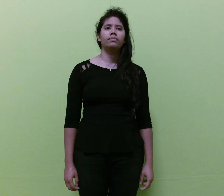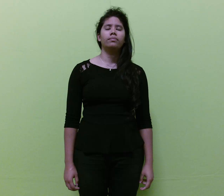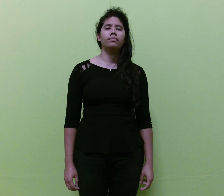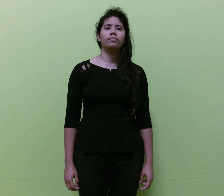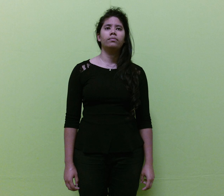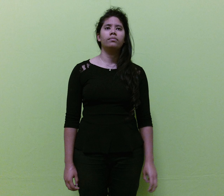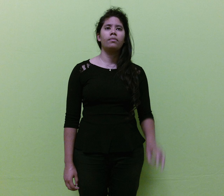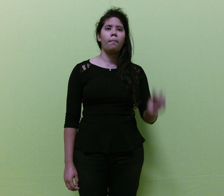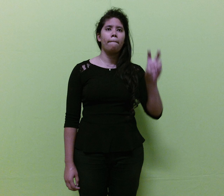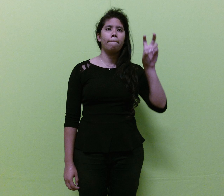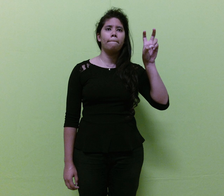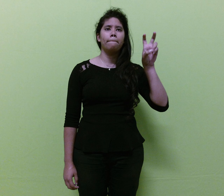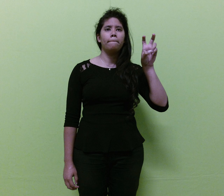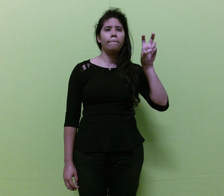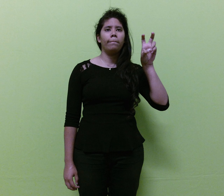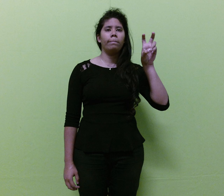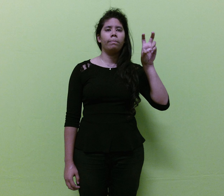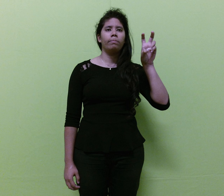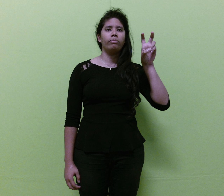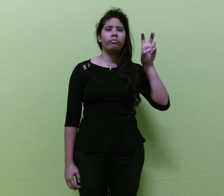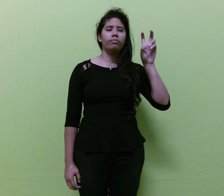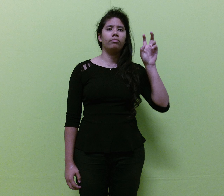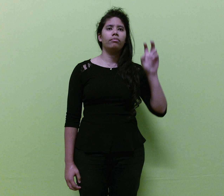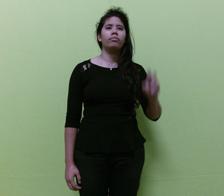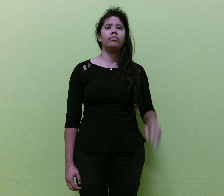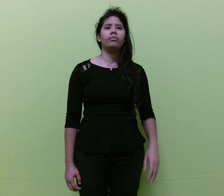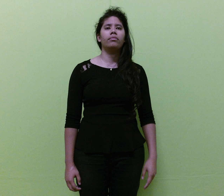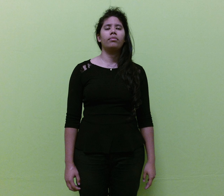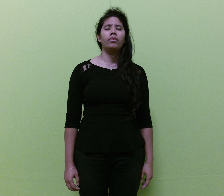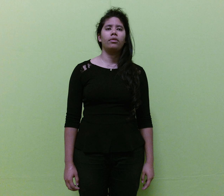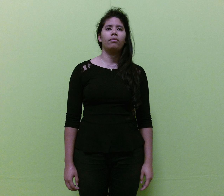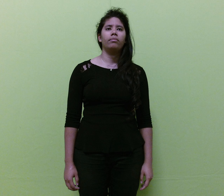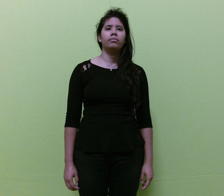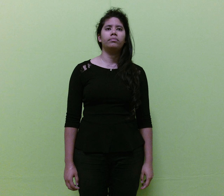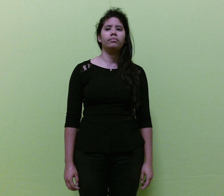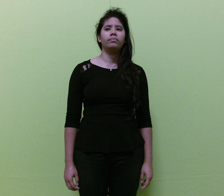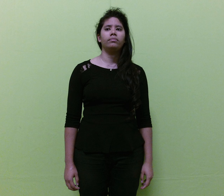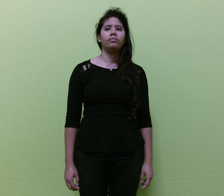cinco